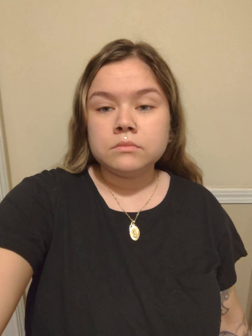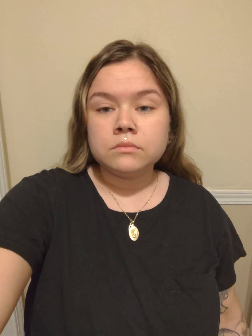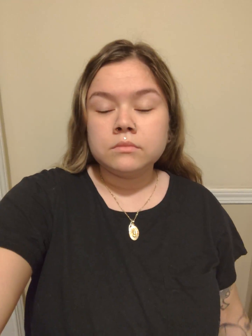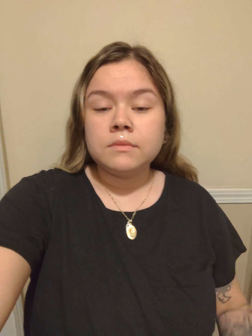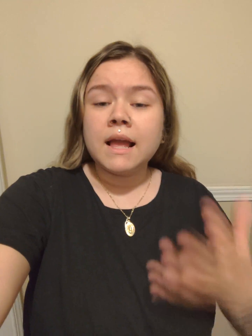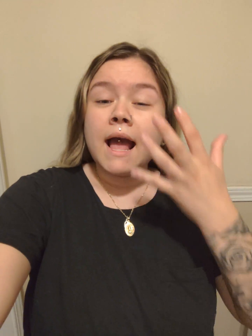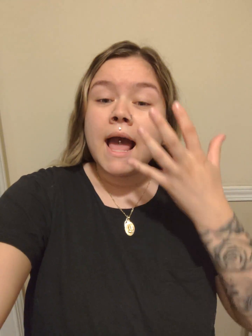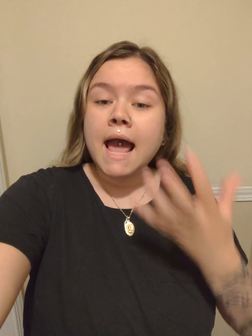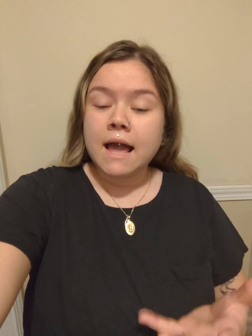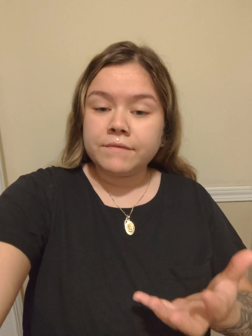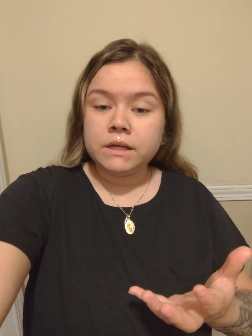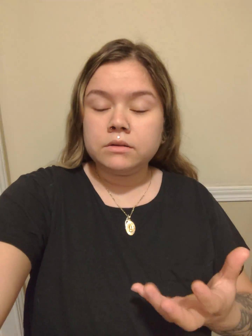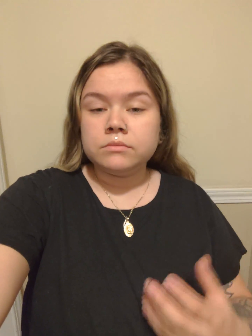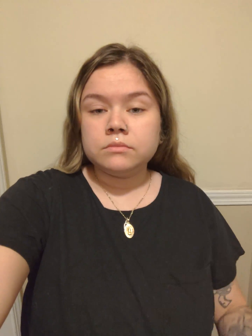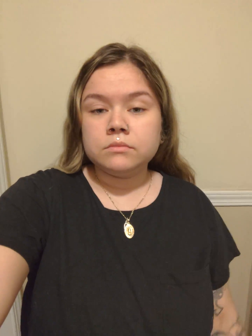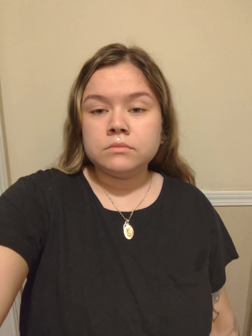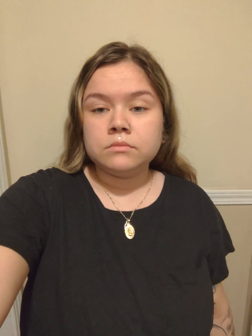heavy